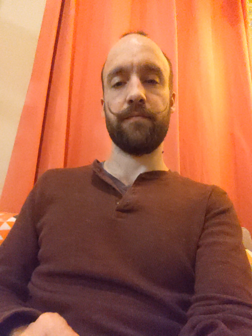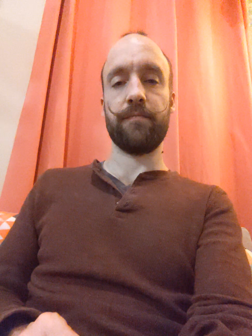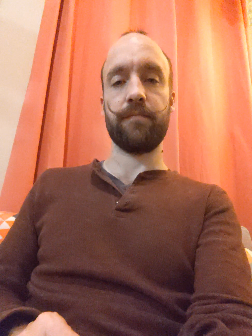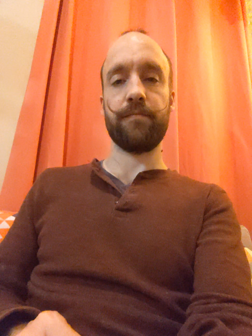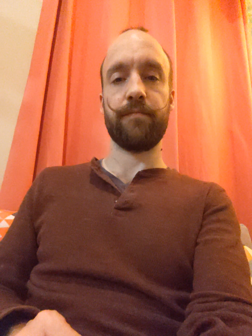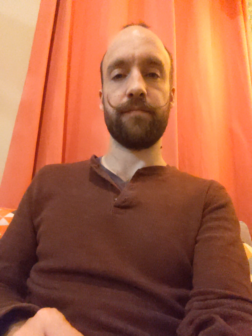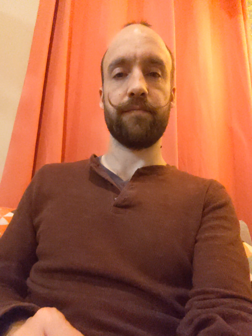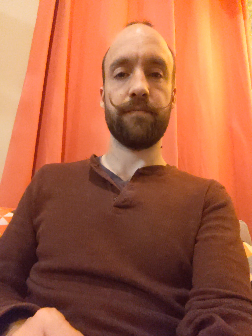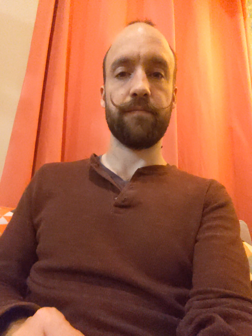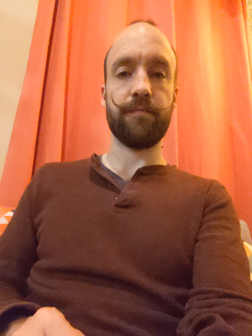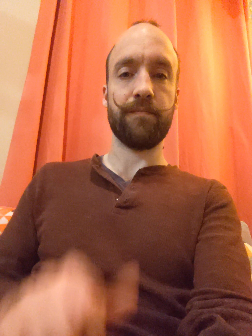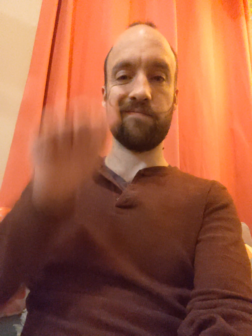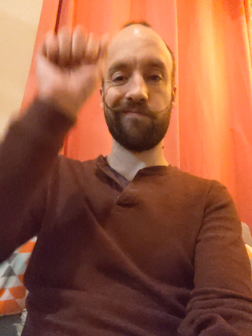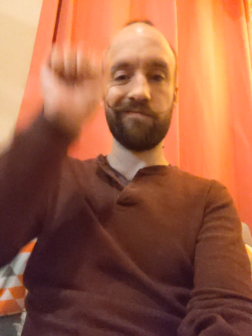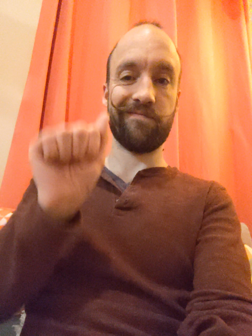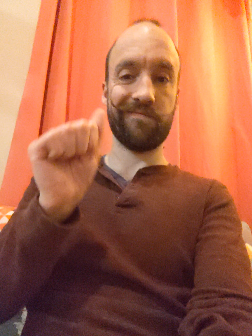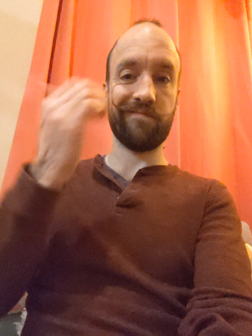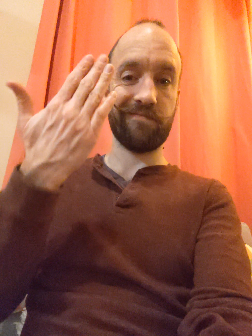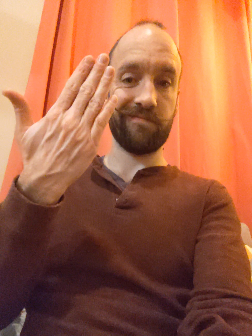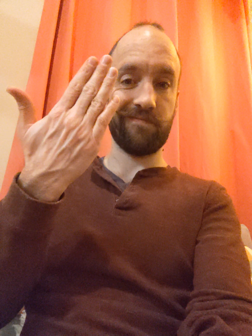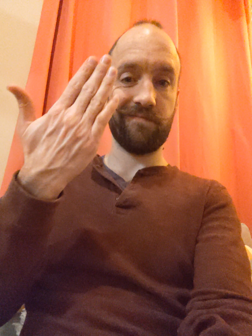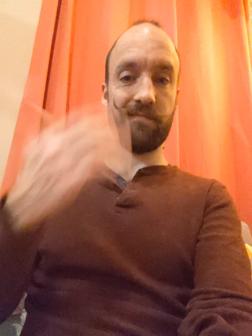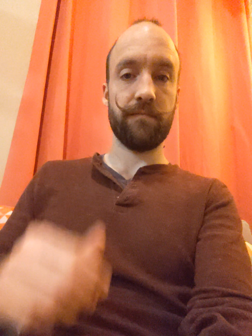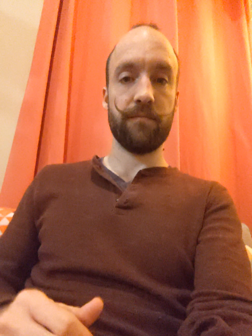mitten